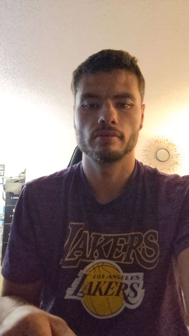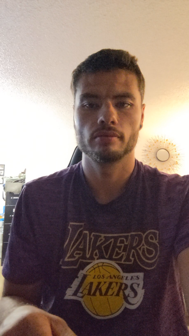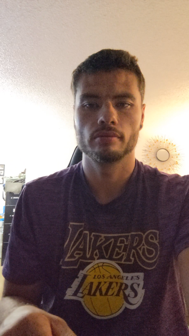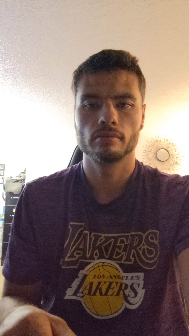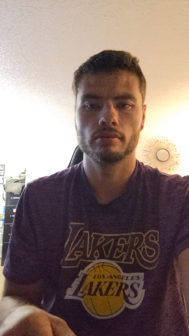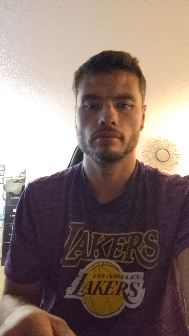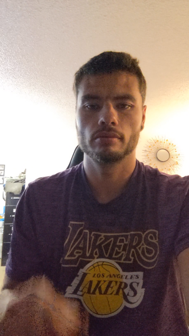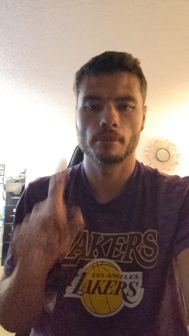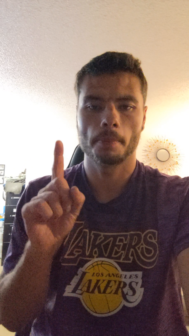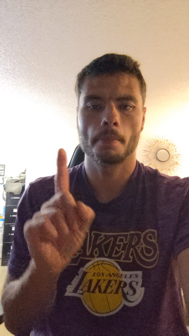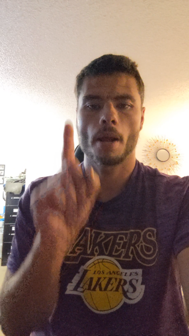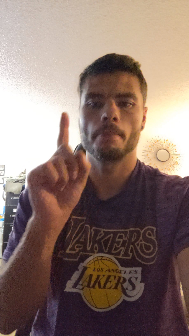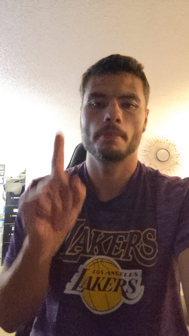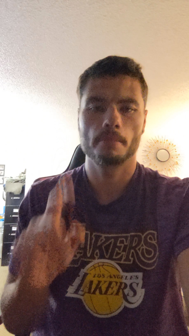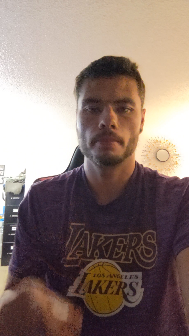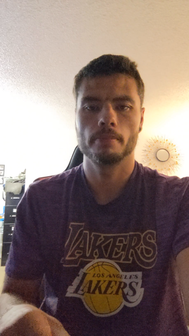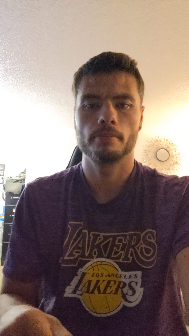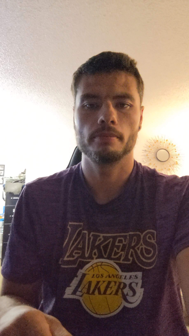bump